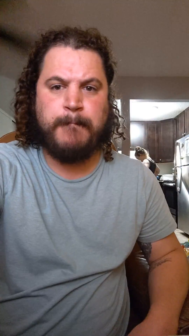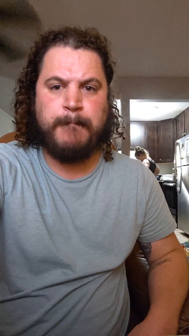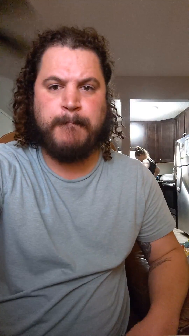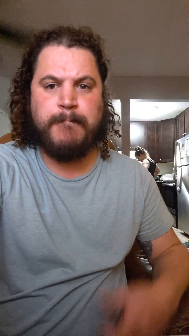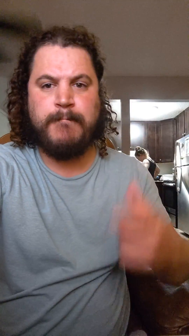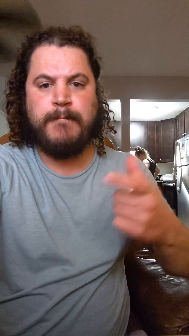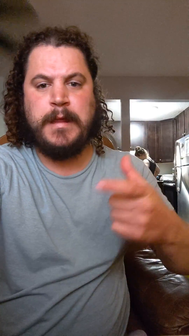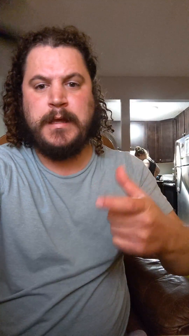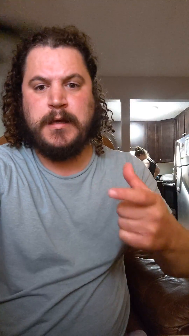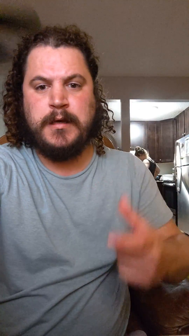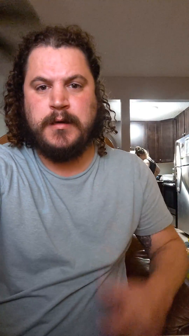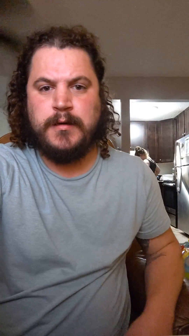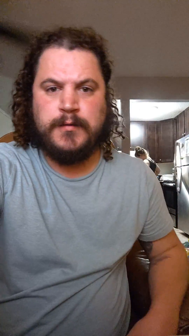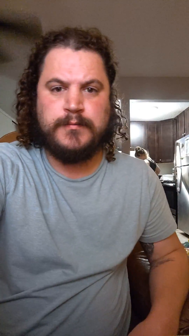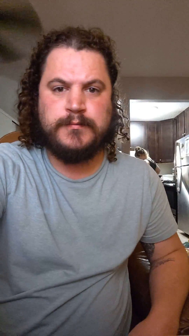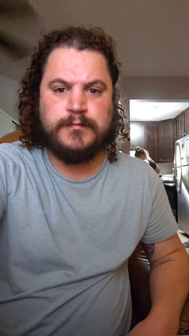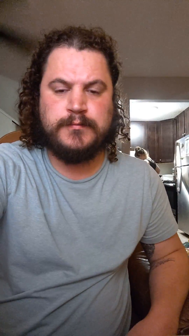plate